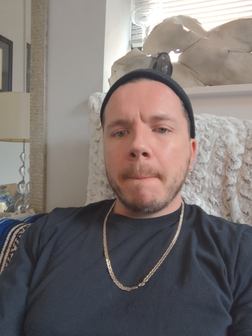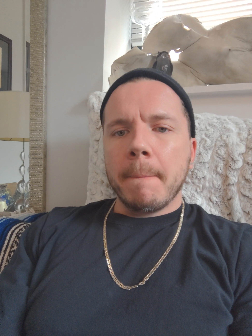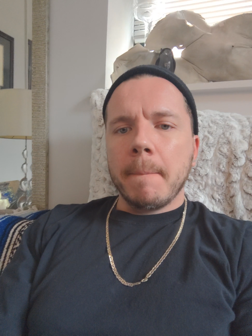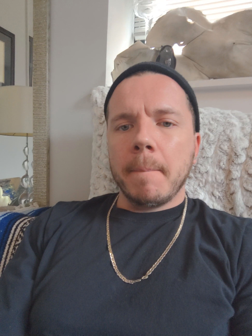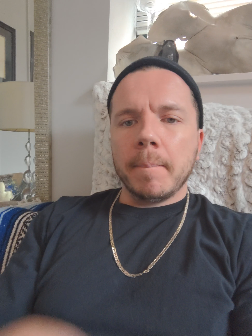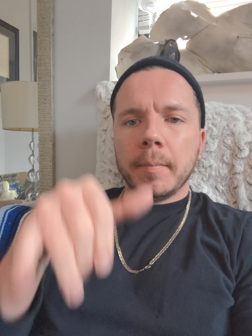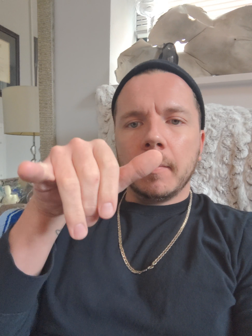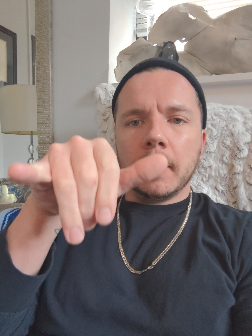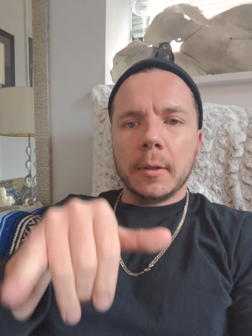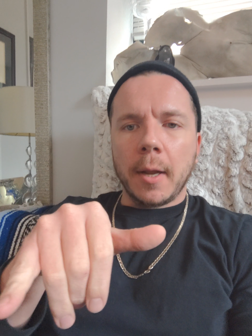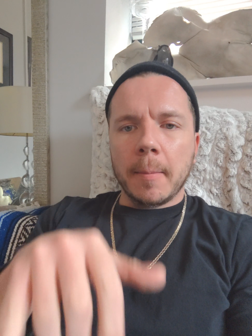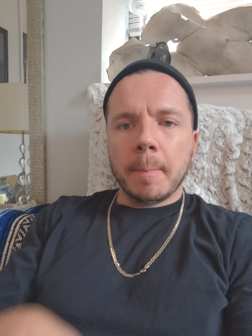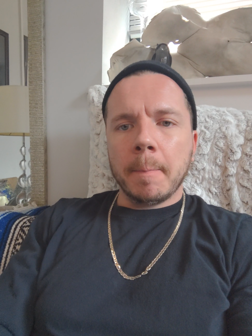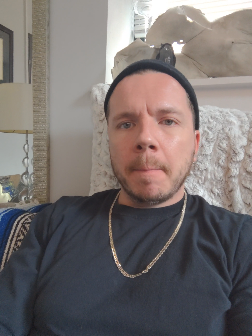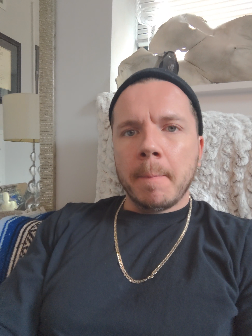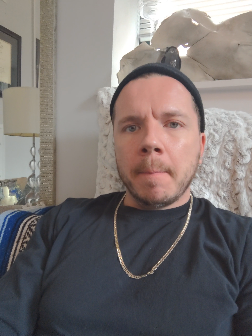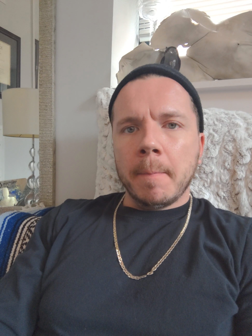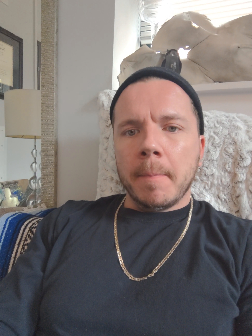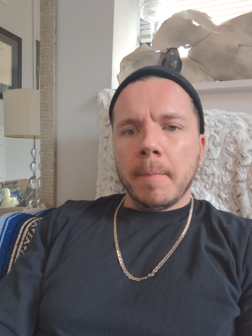stay